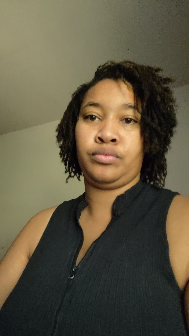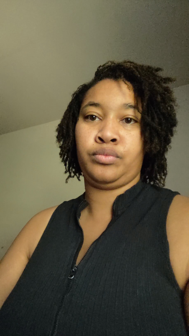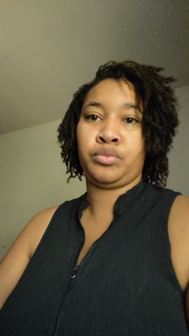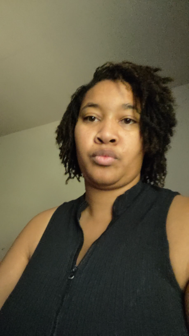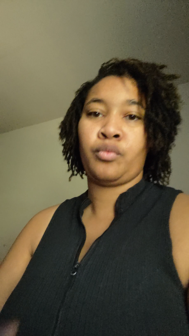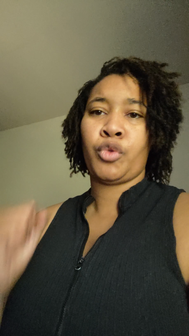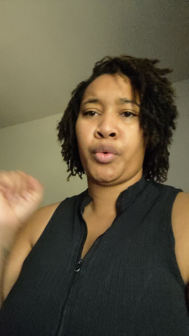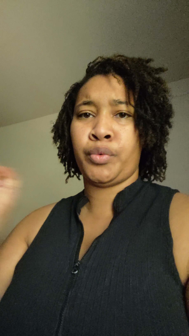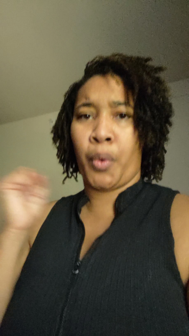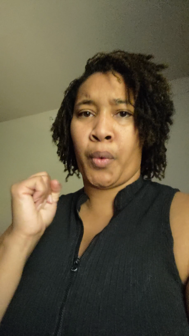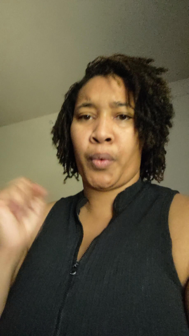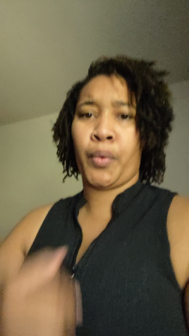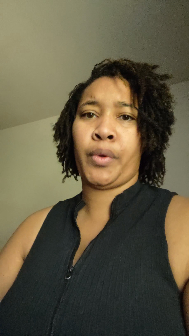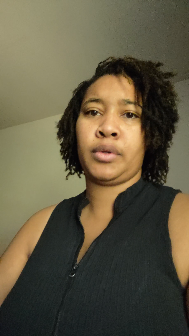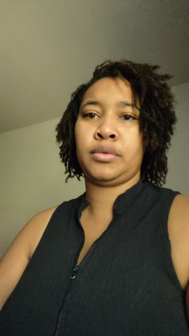cold